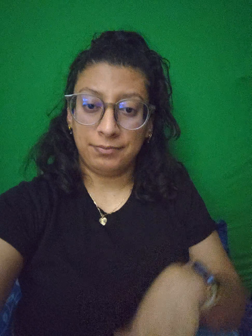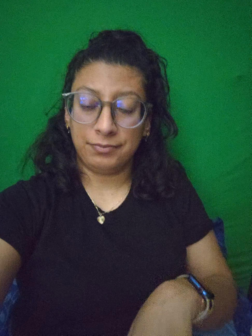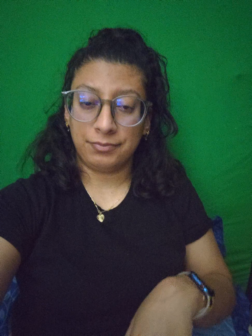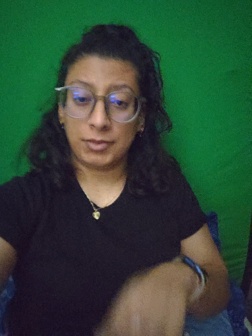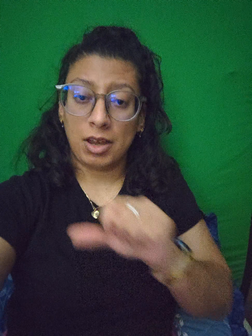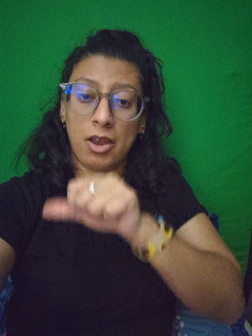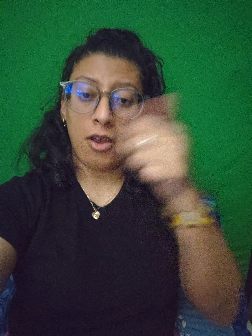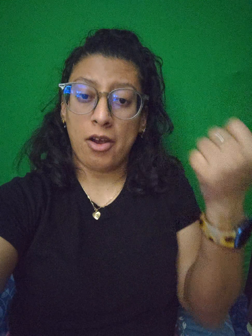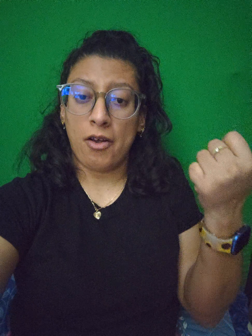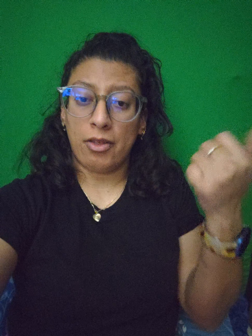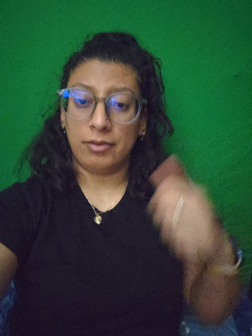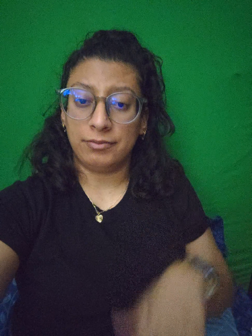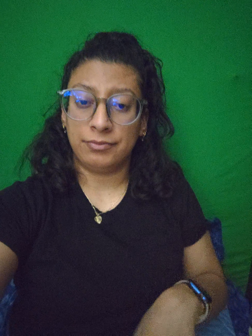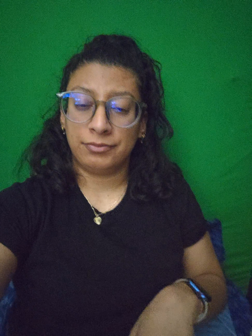another